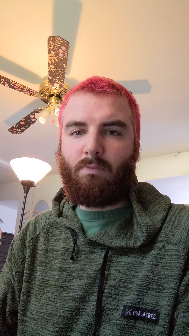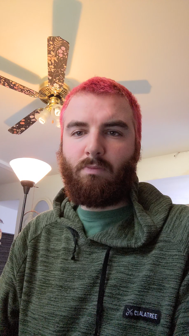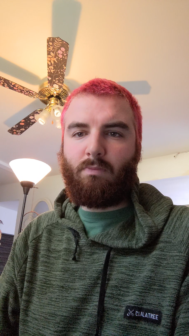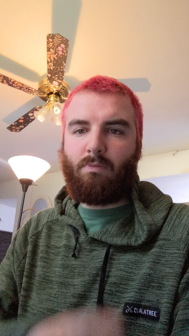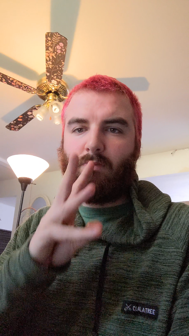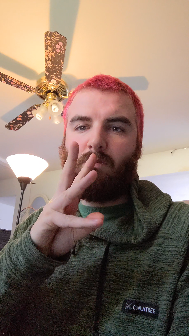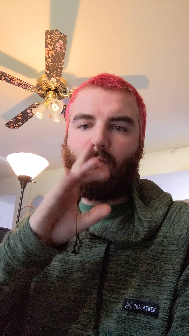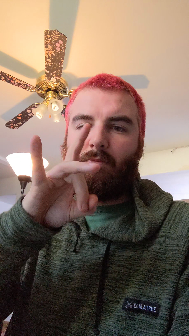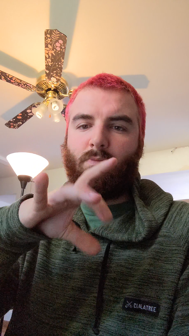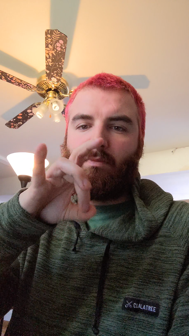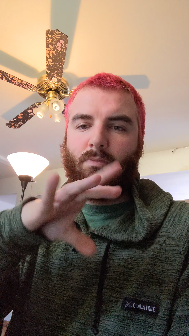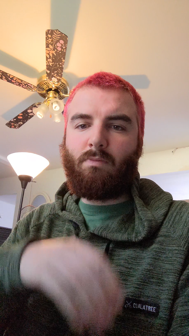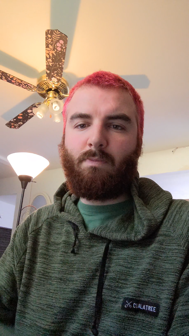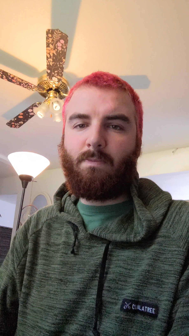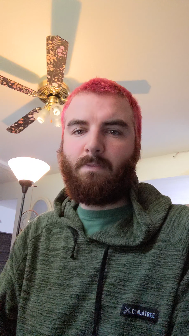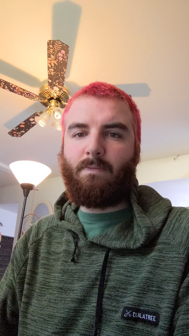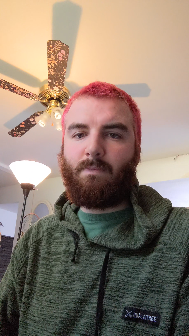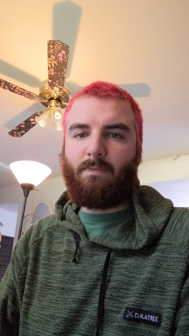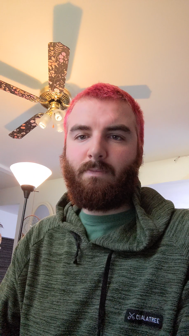melon